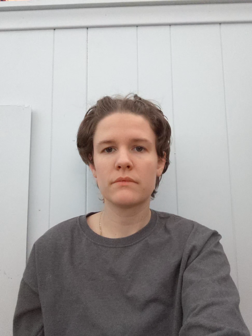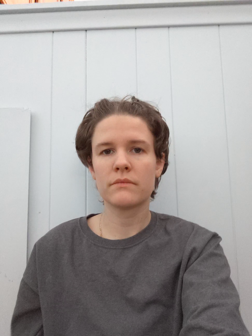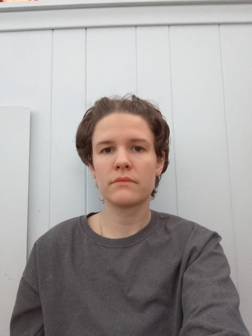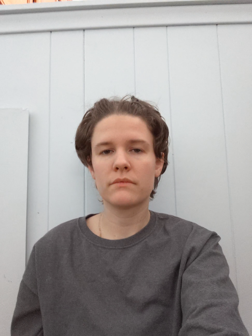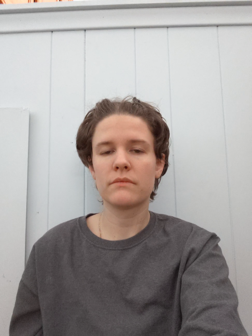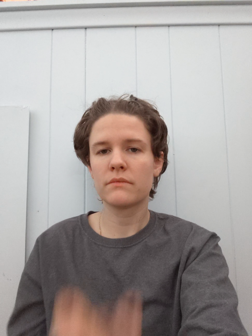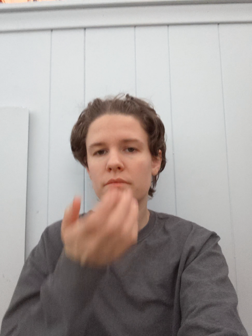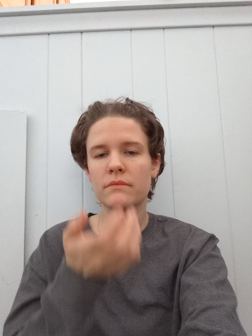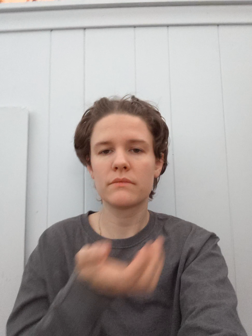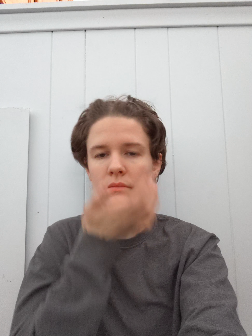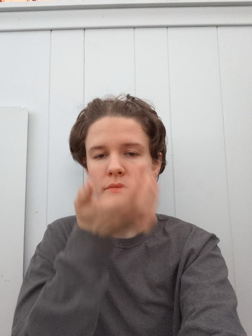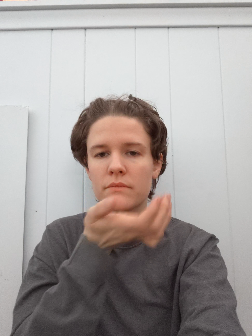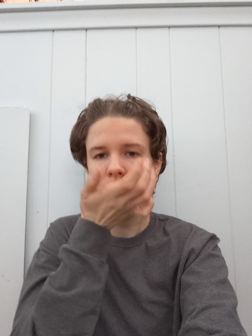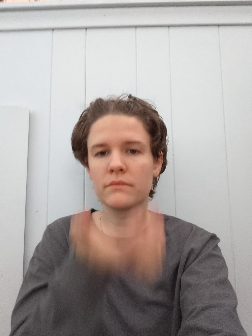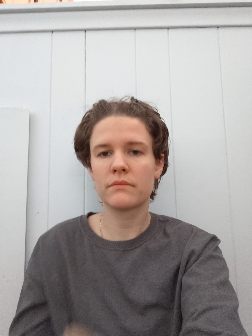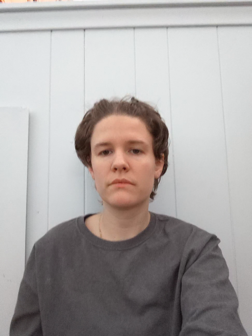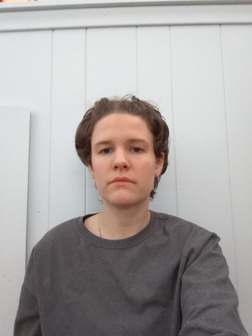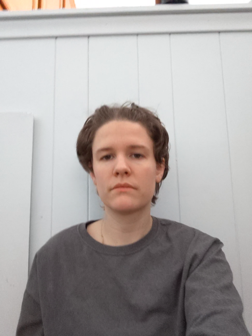grass